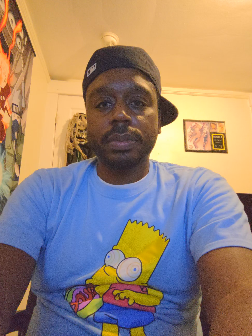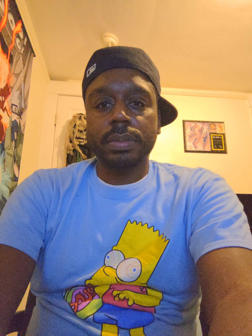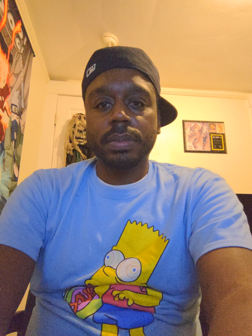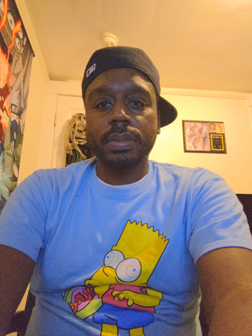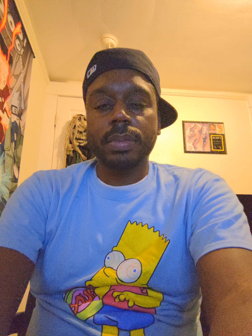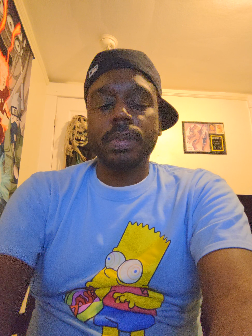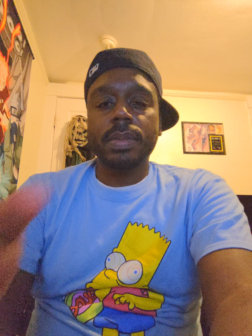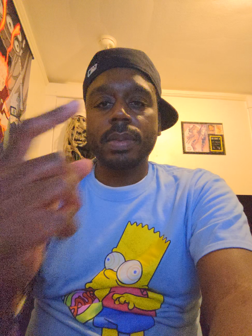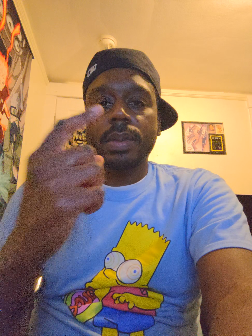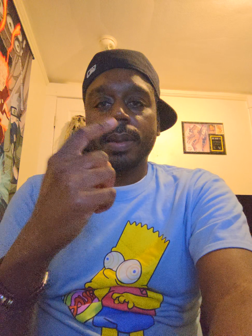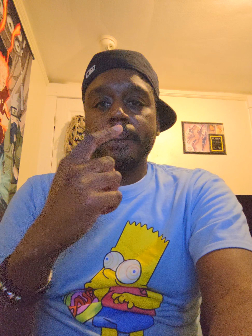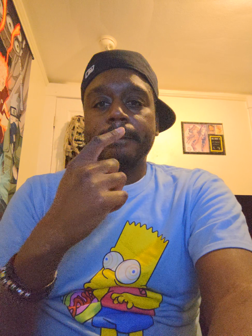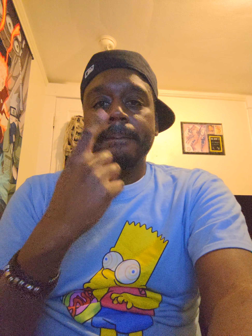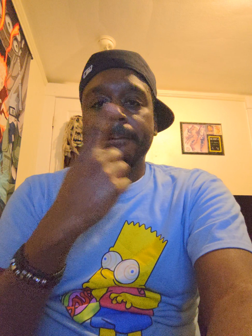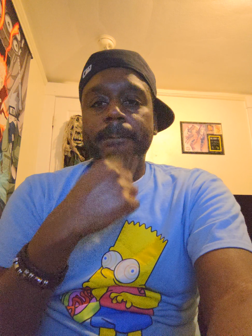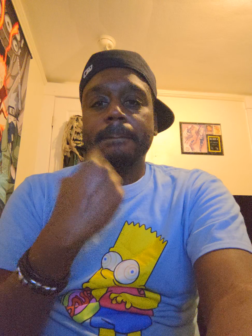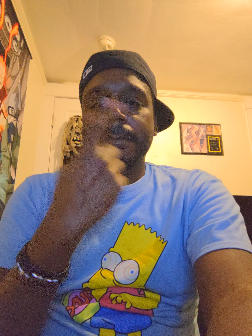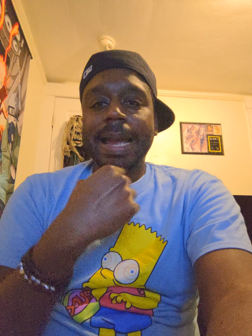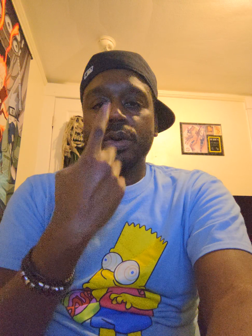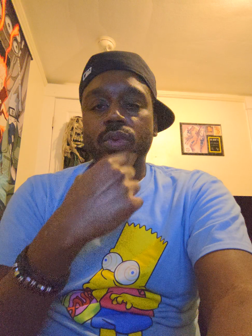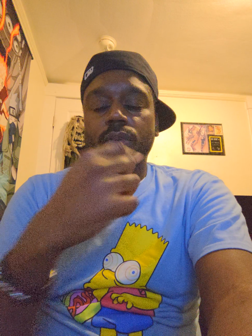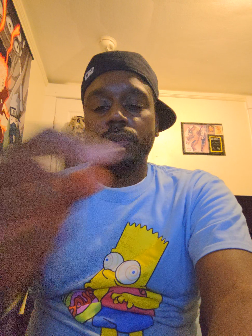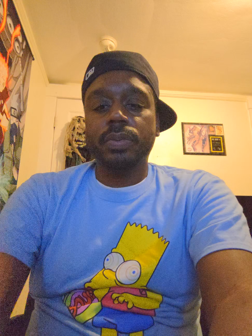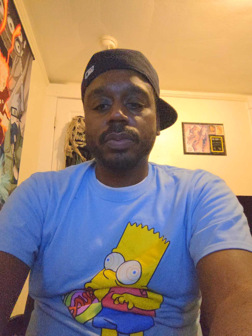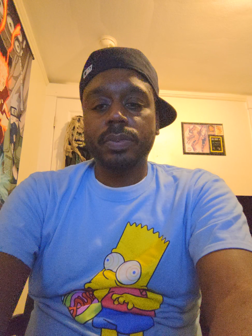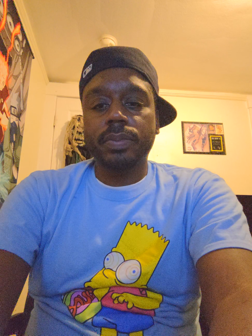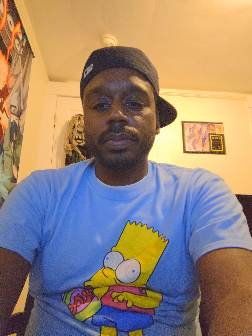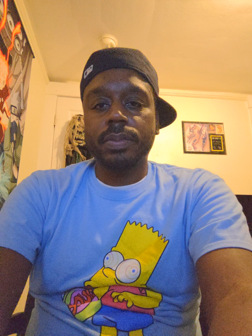mouth